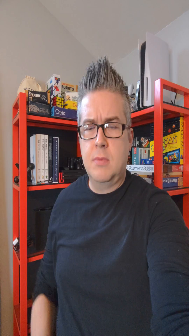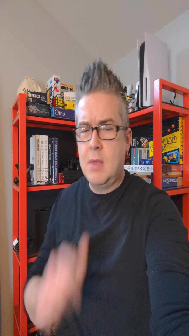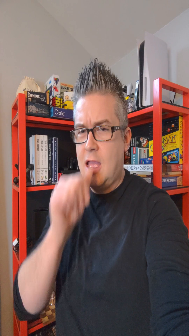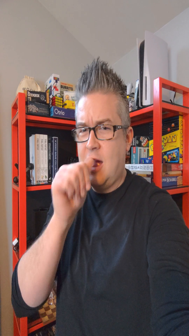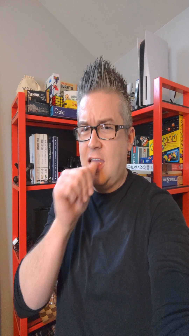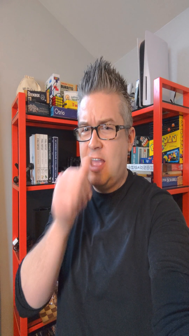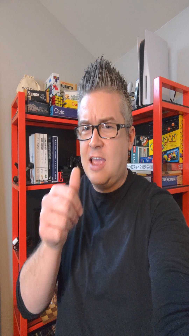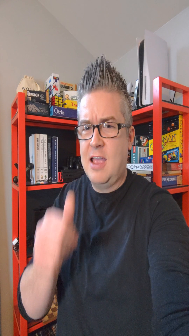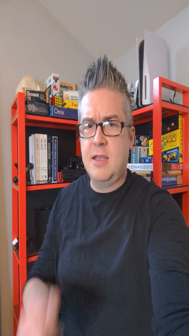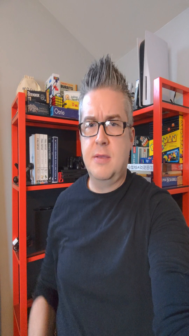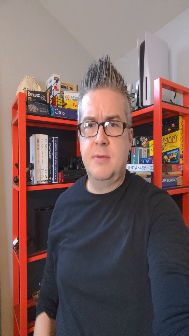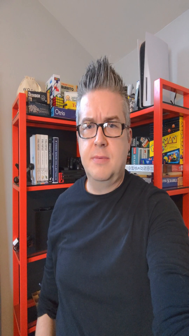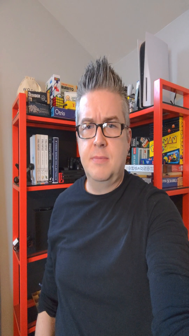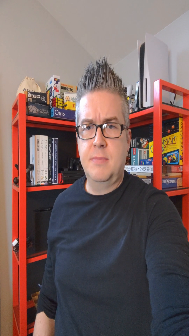nuts